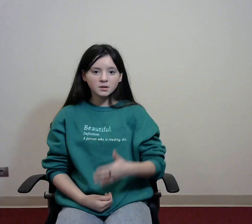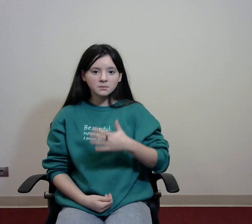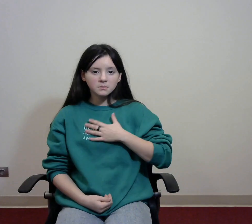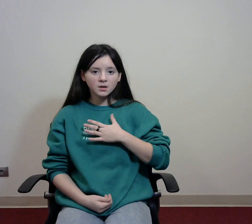mən